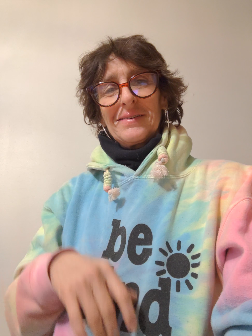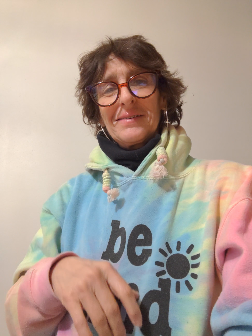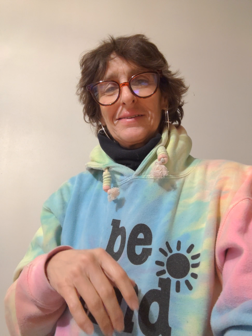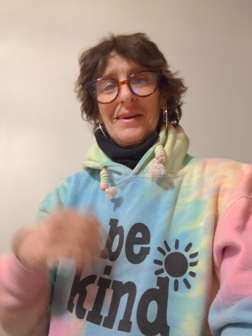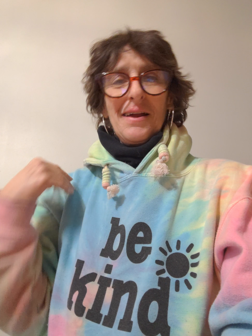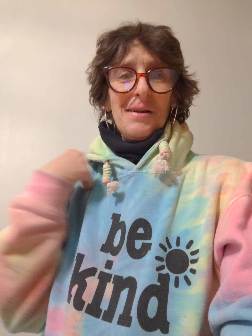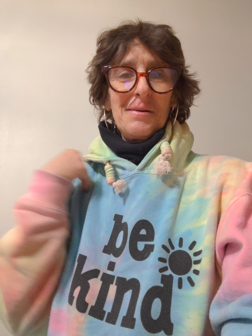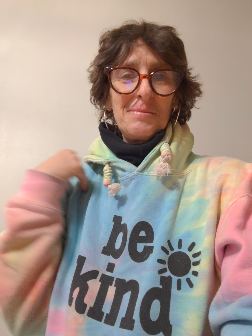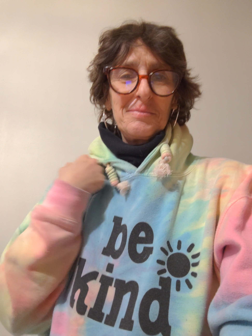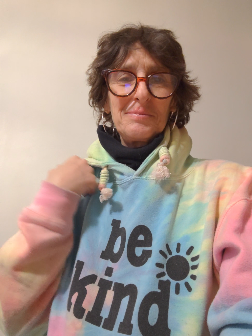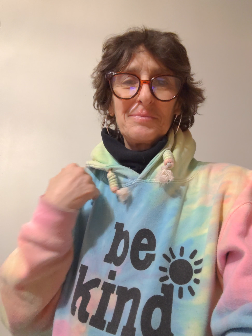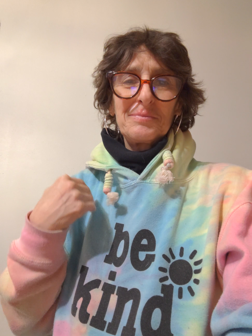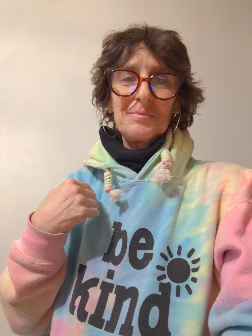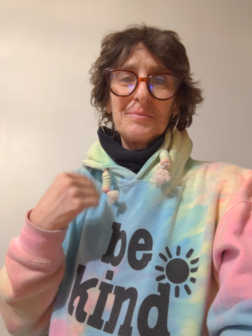animal